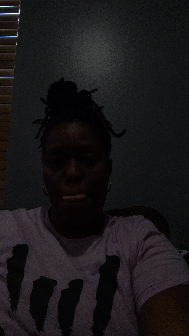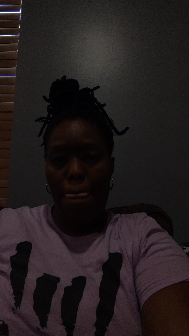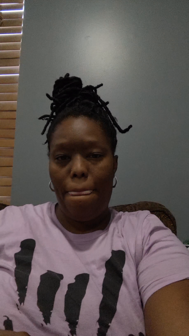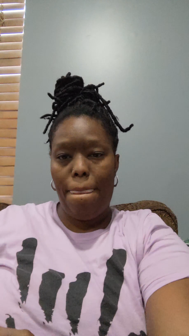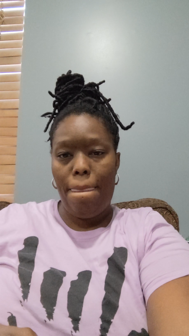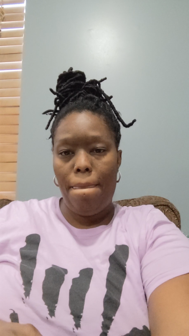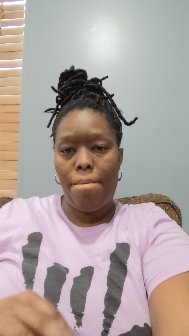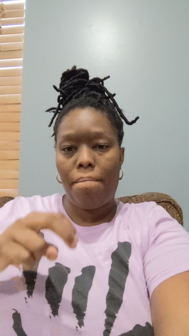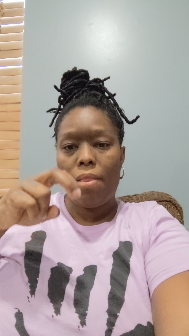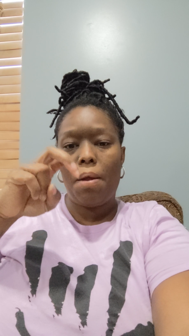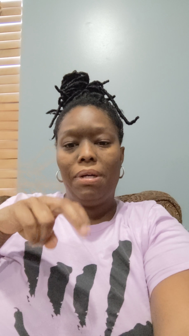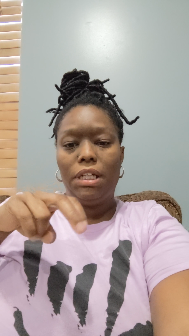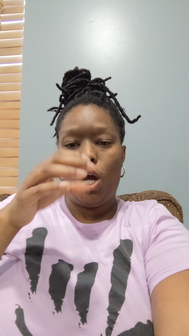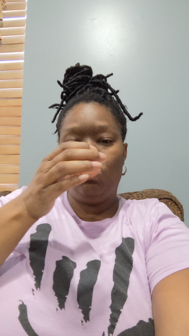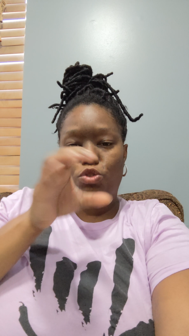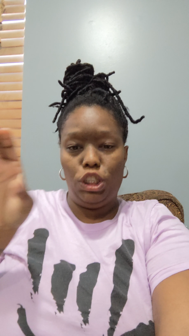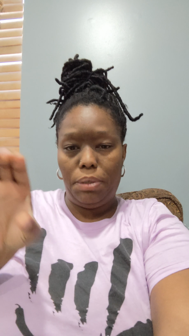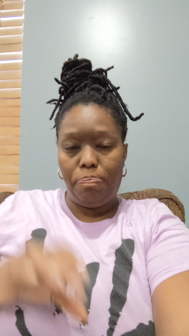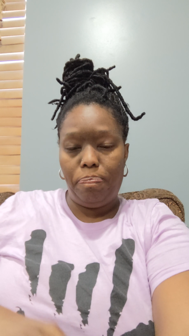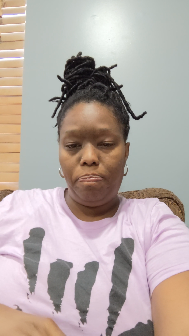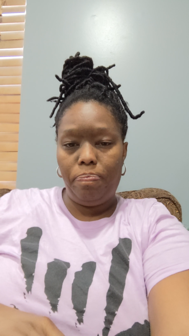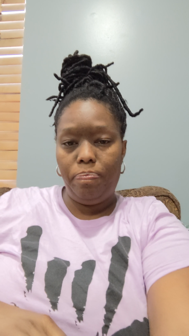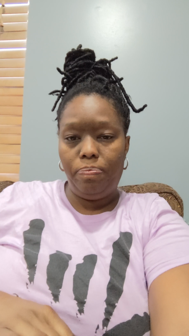potato chip